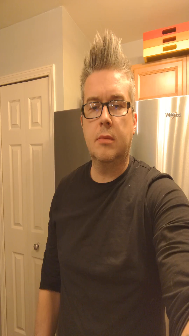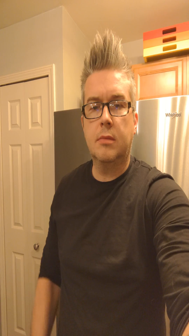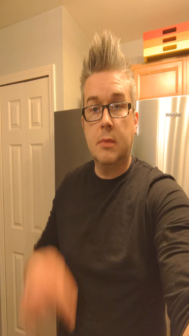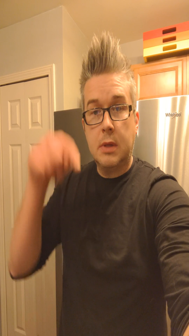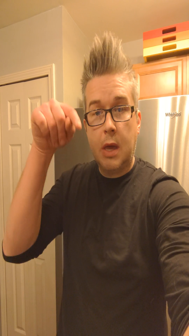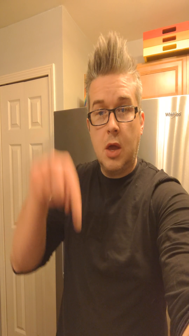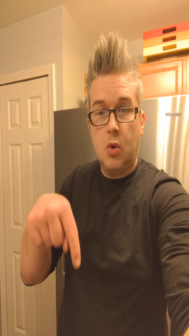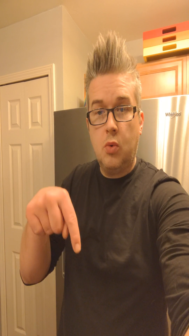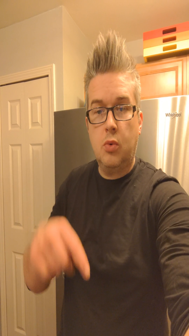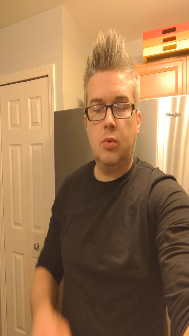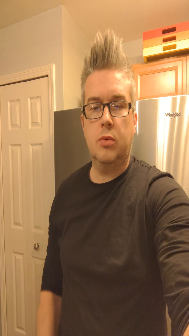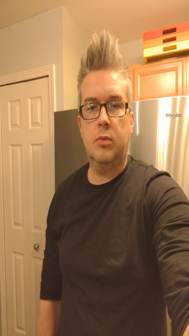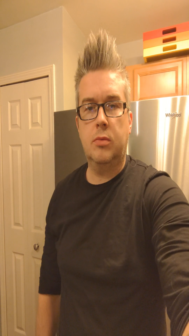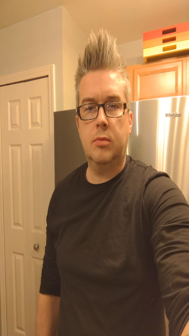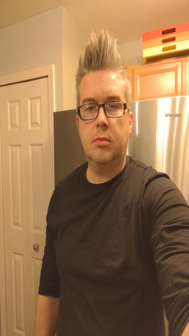down